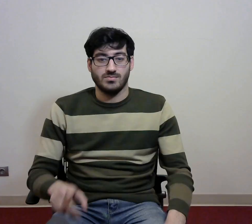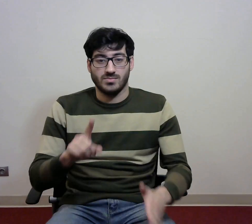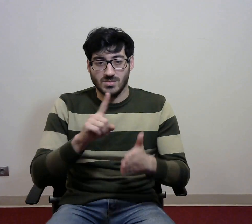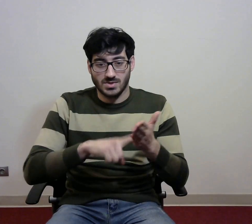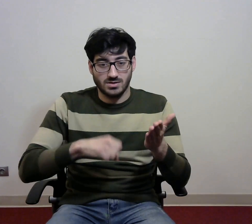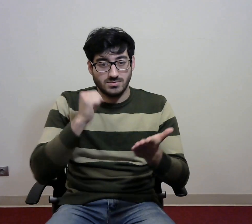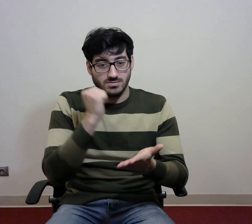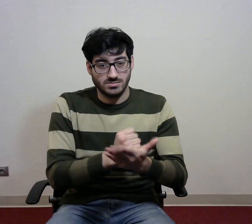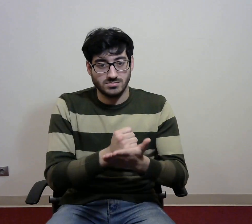notarial